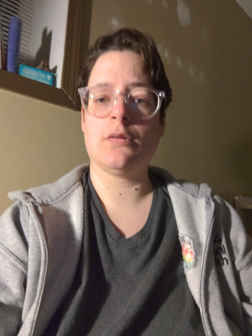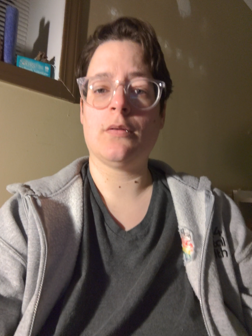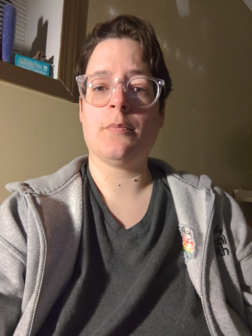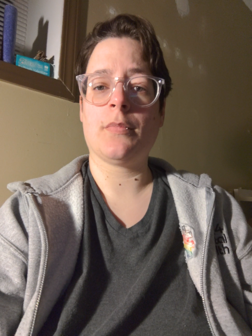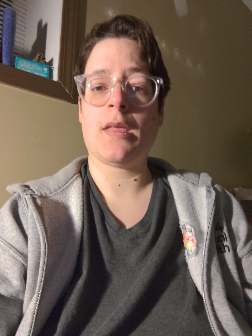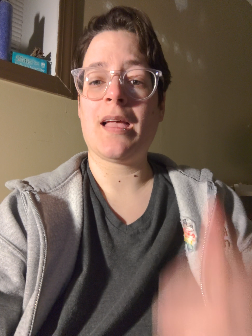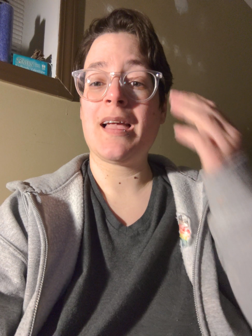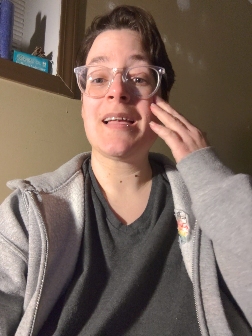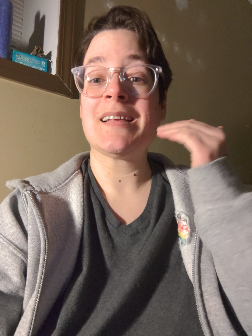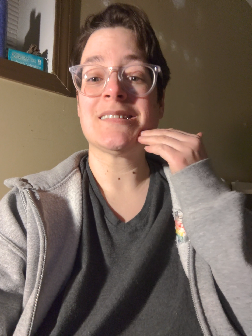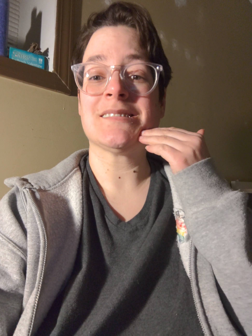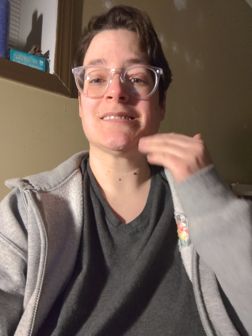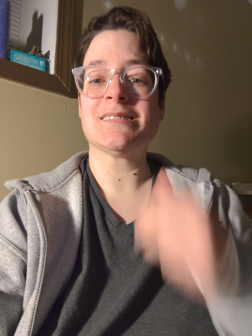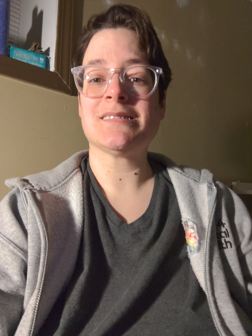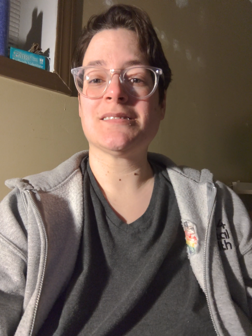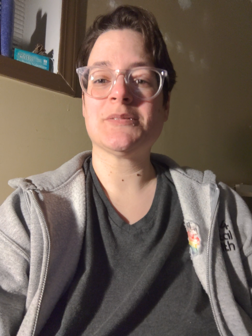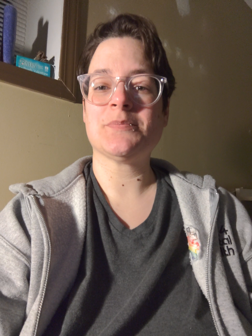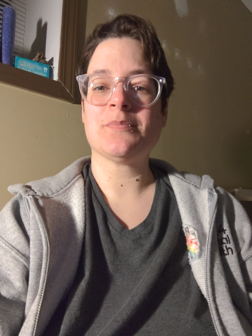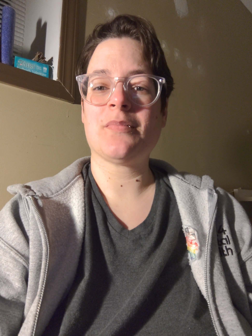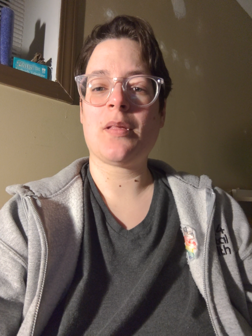head